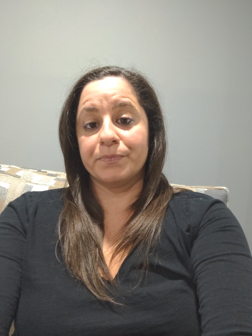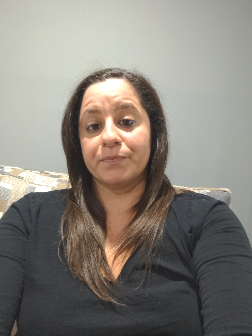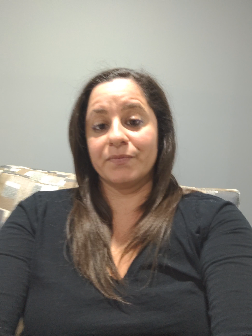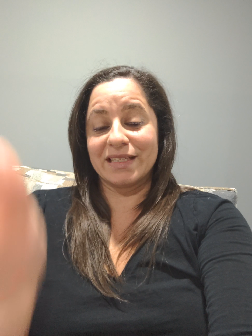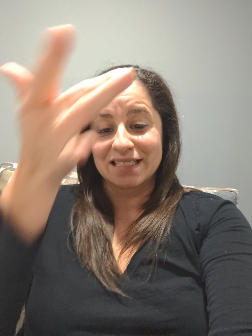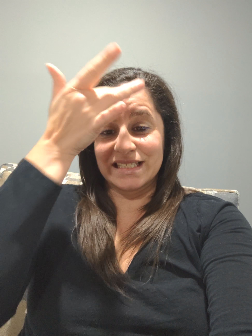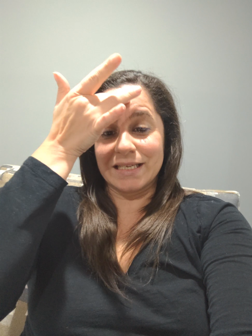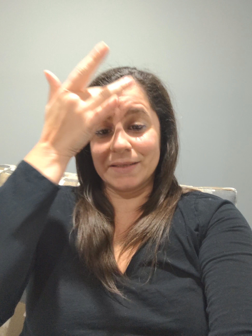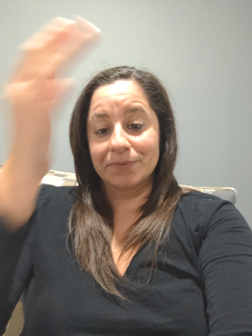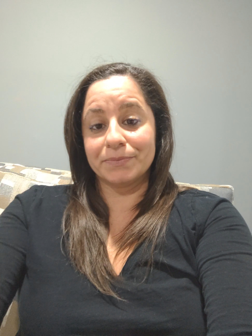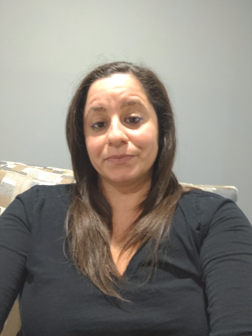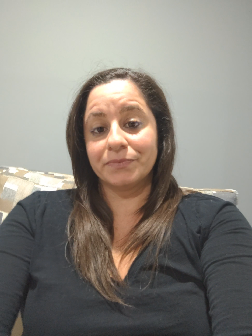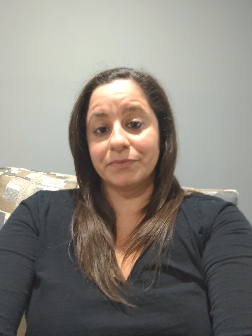sick